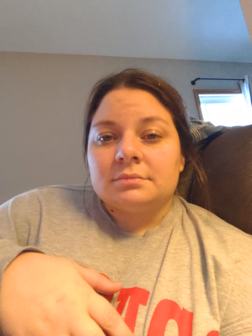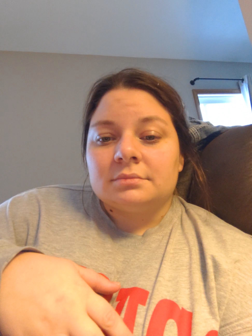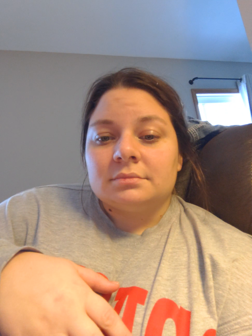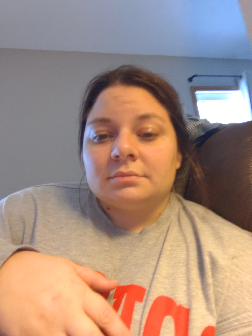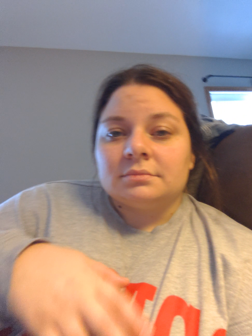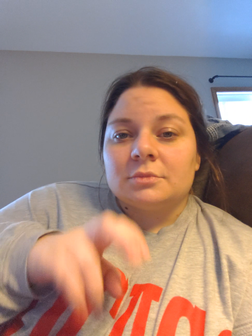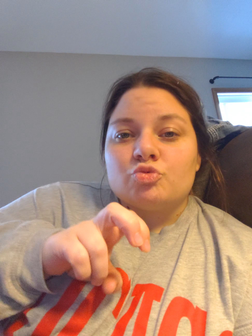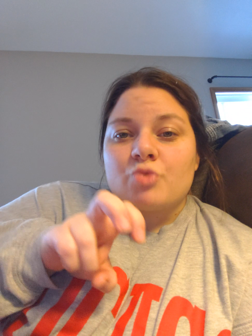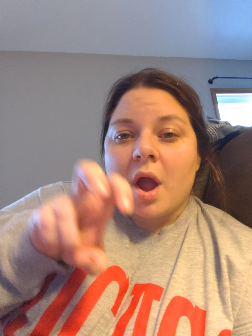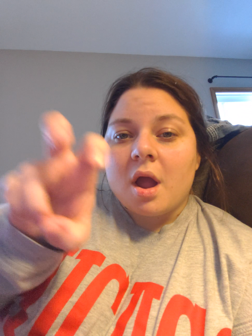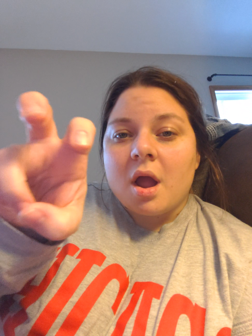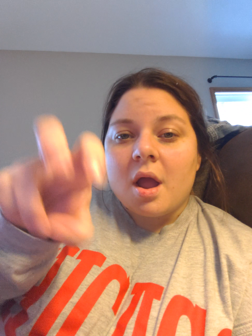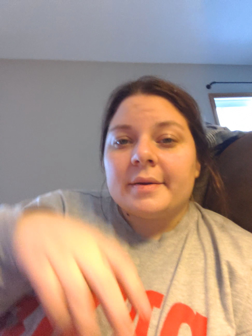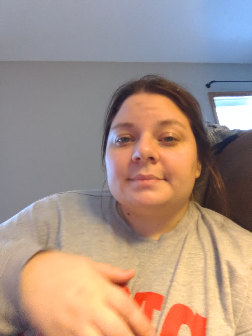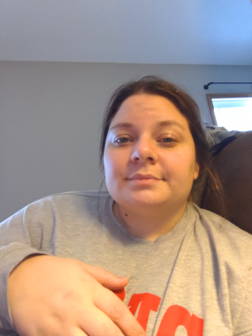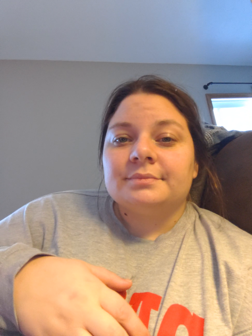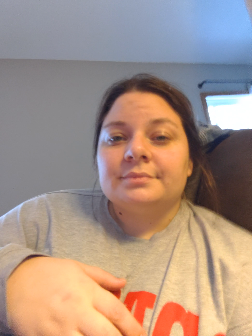ride